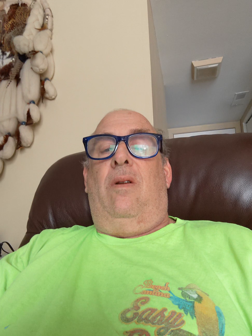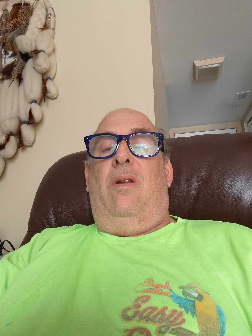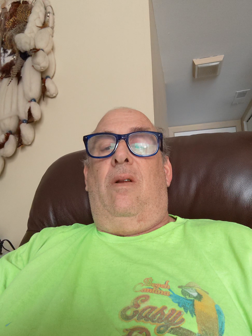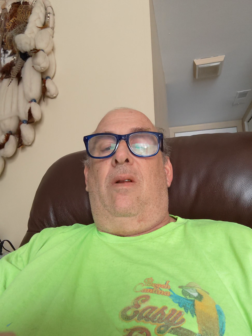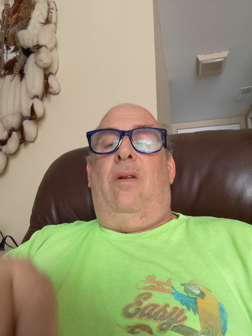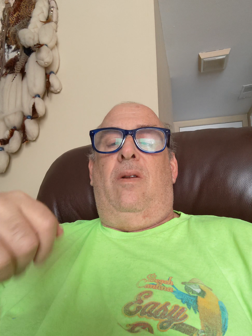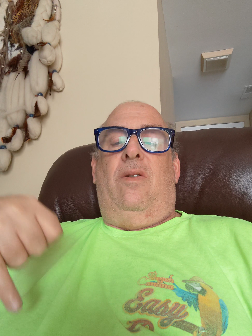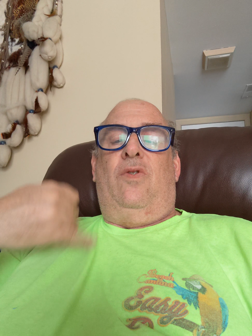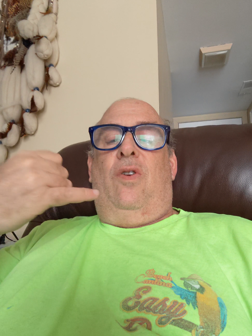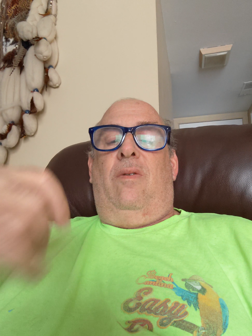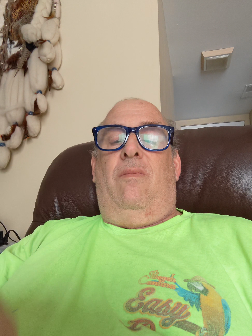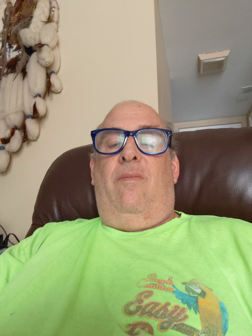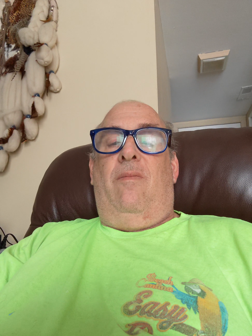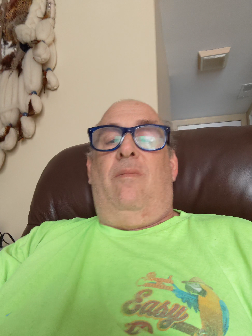jacket